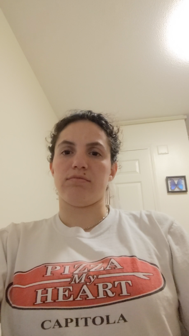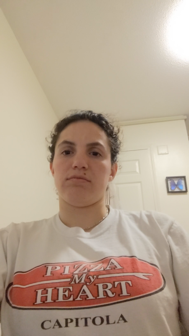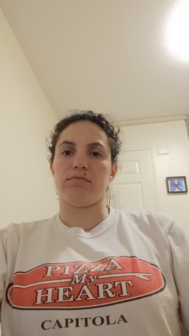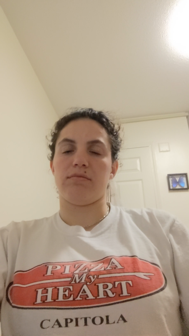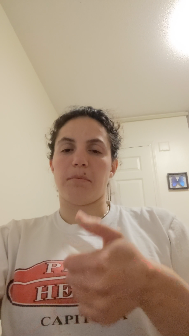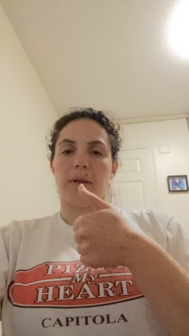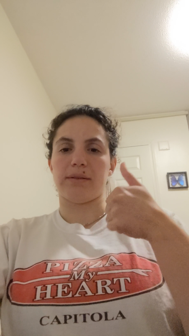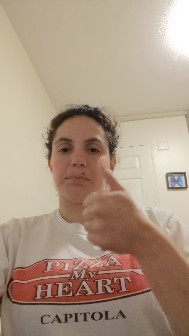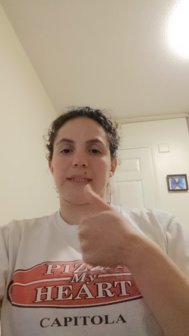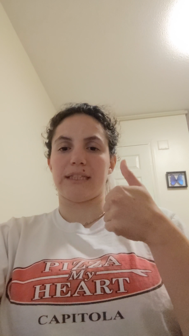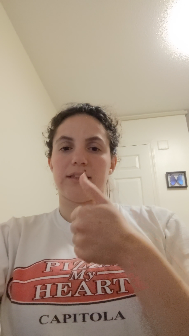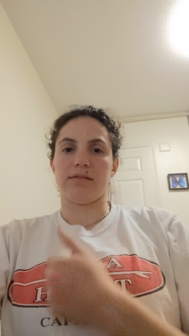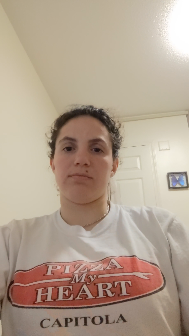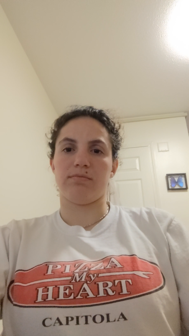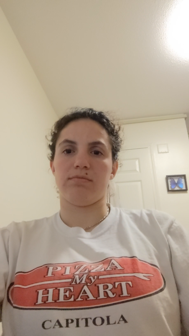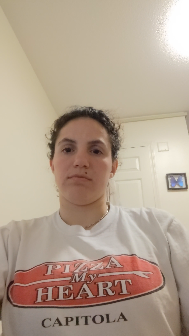basement